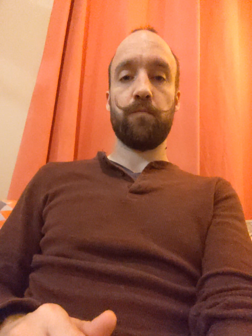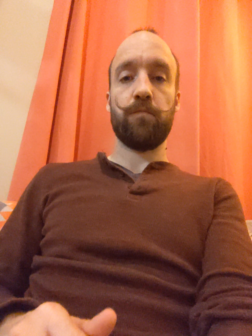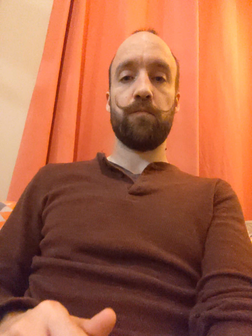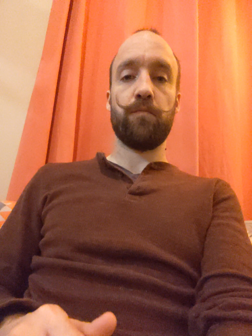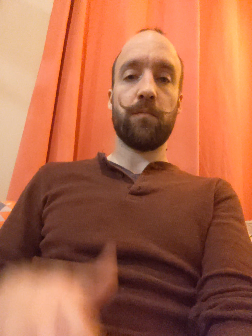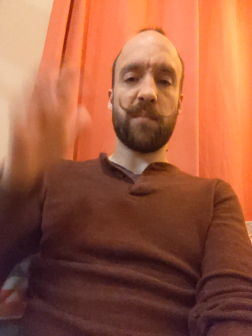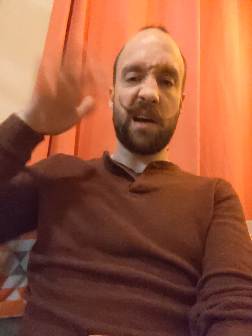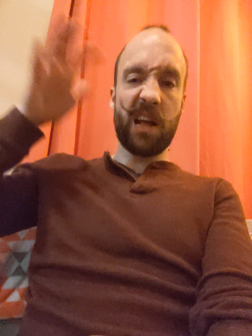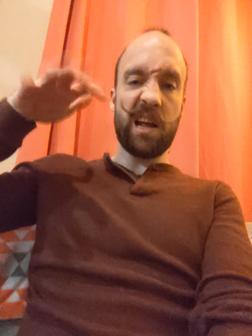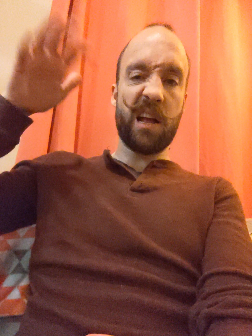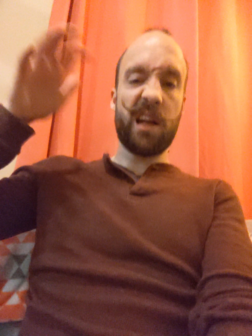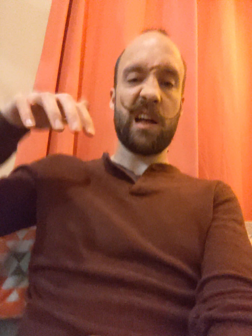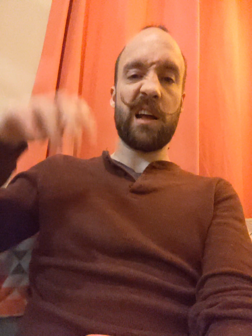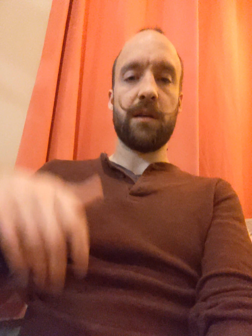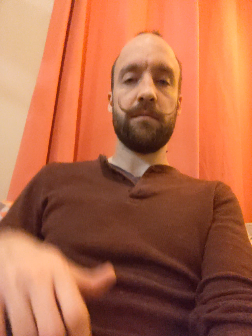rain